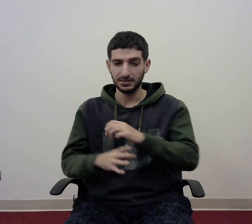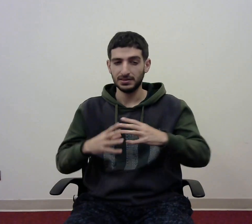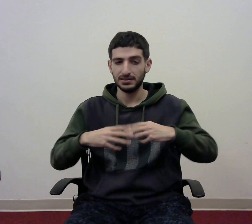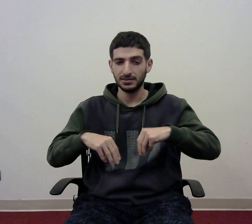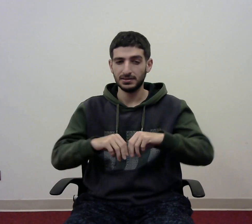ailə